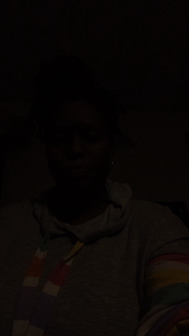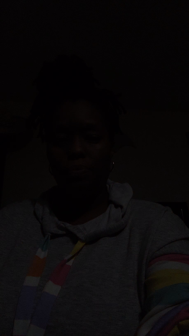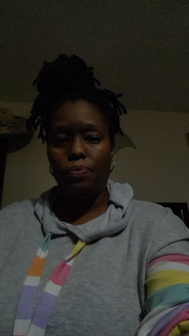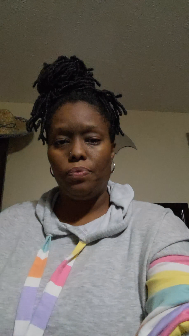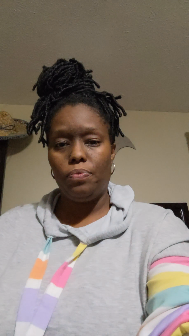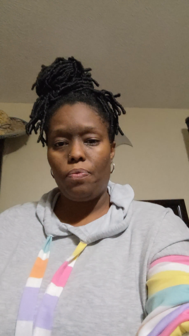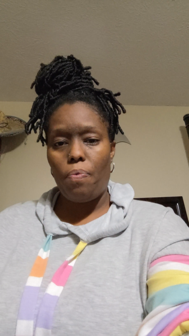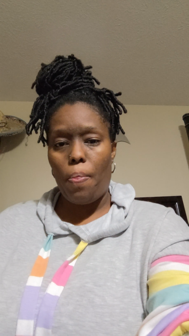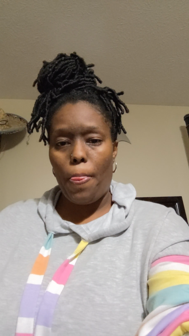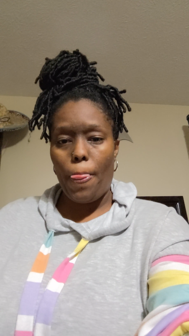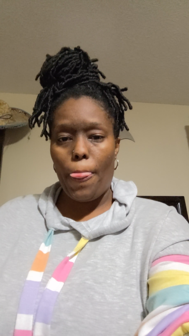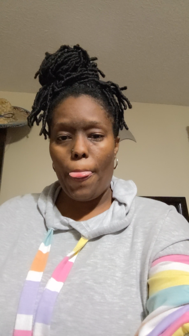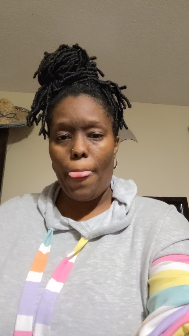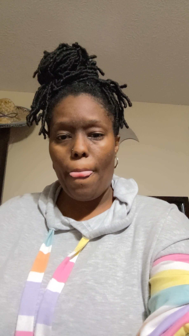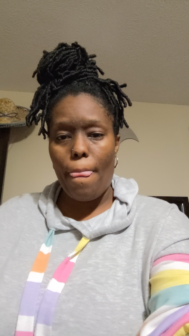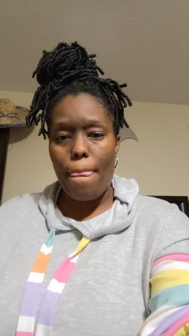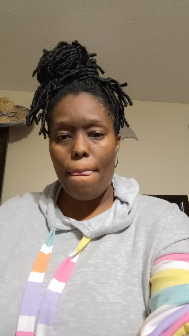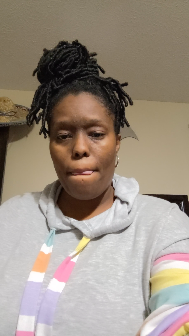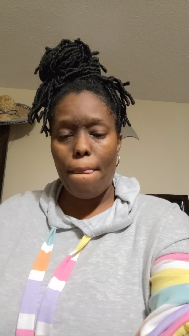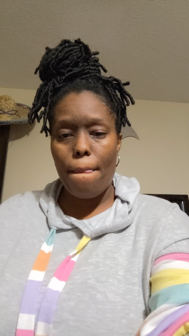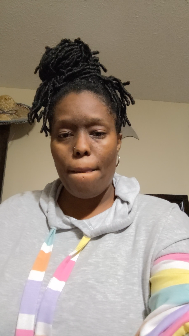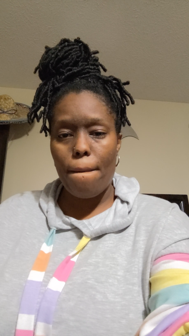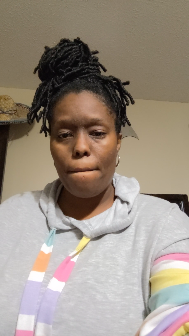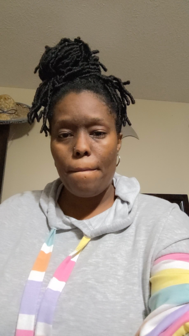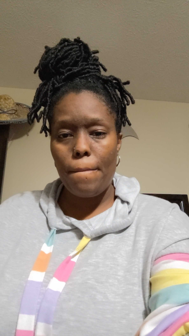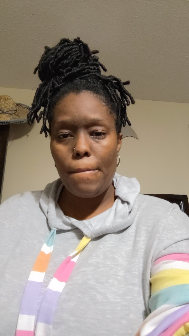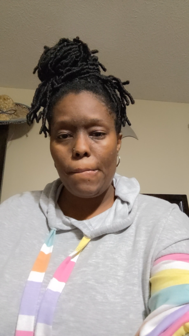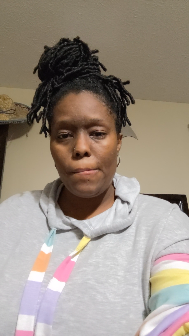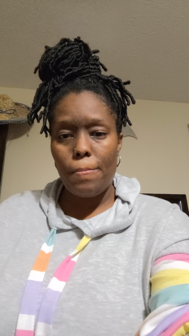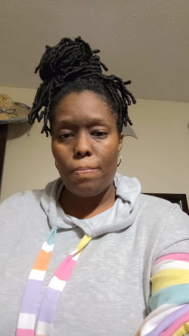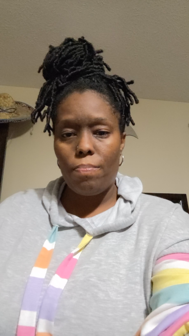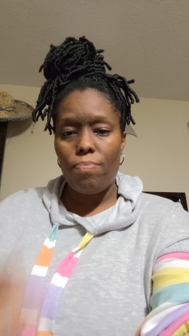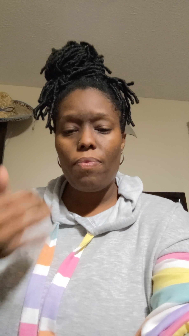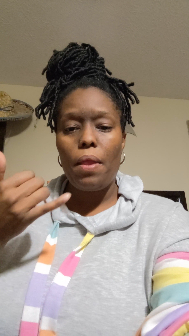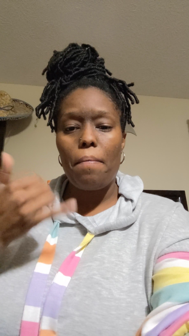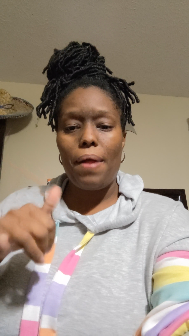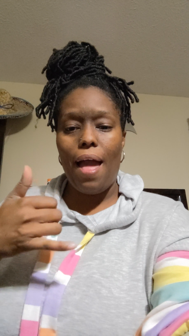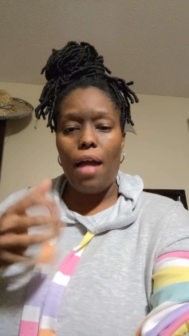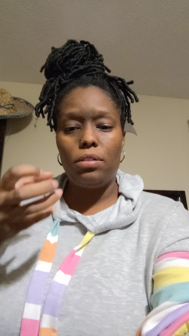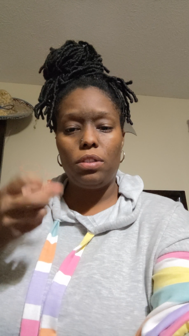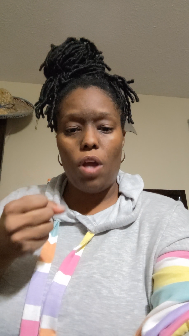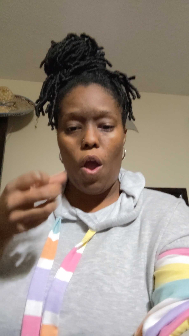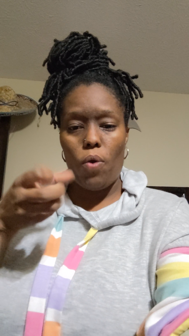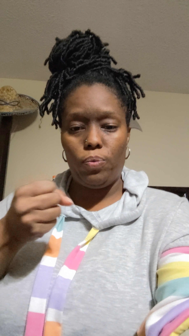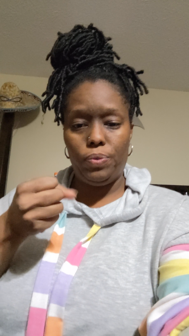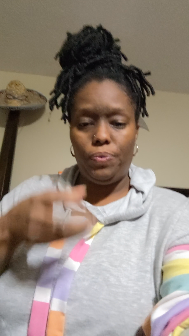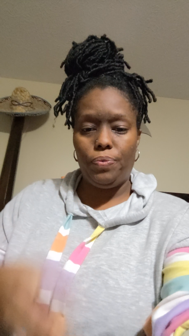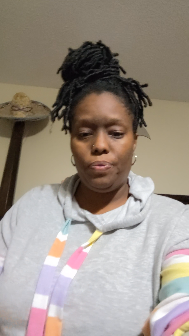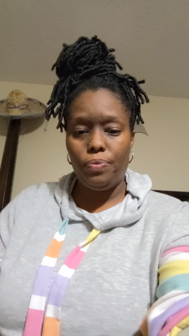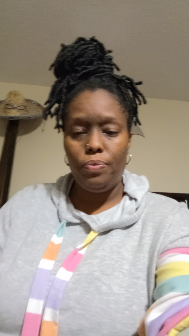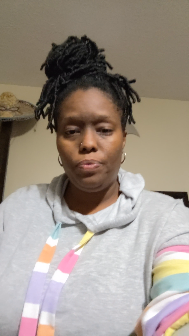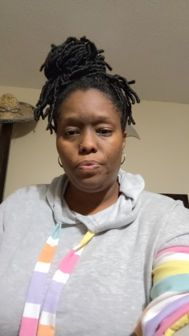play dough